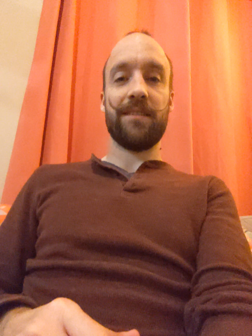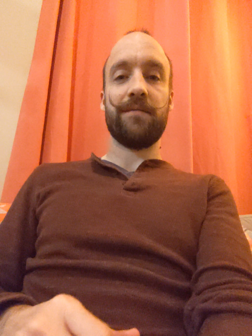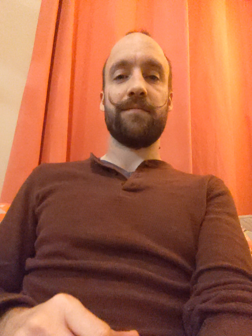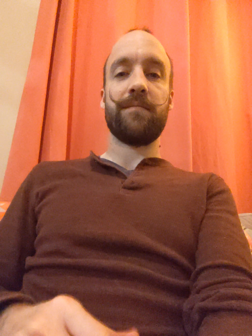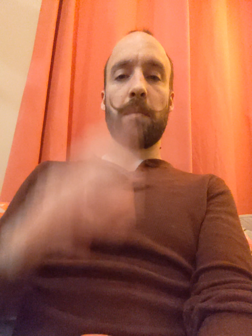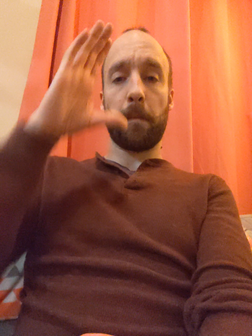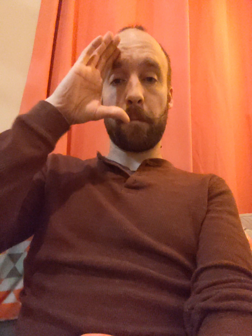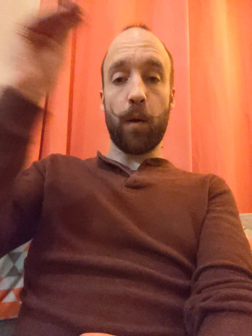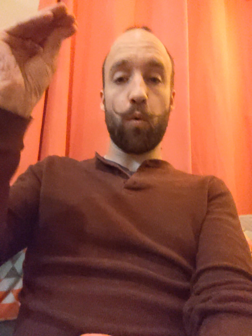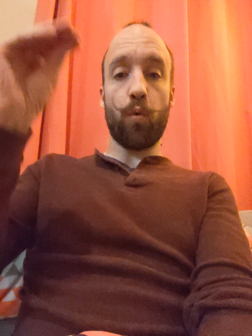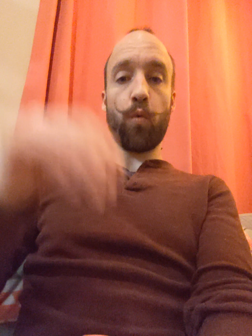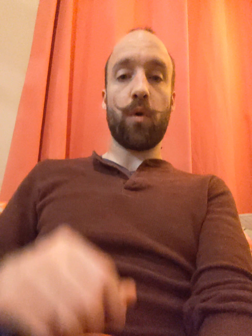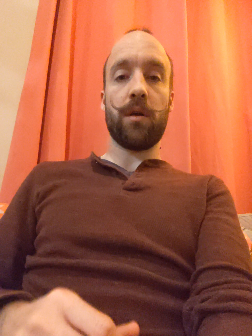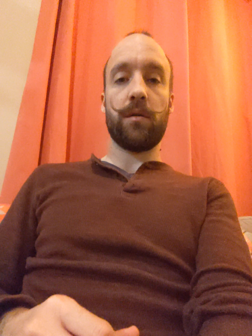boy